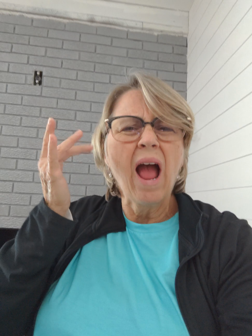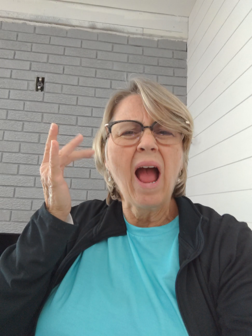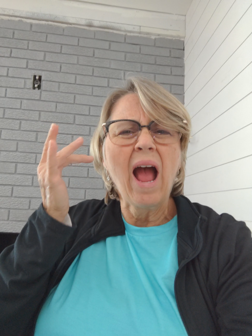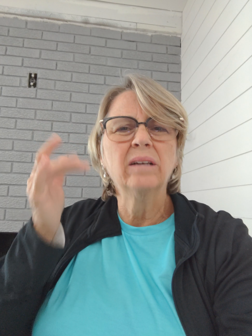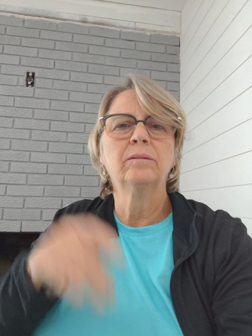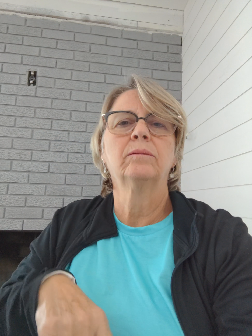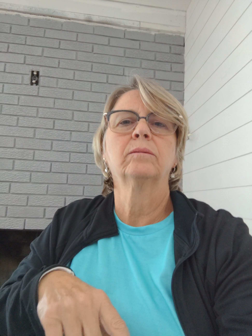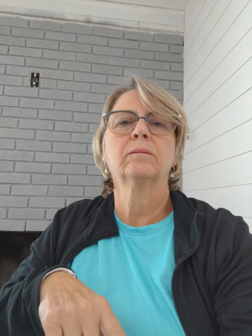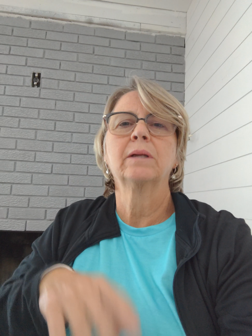why